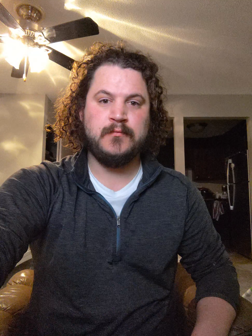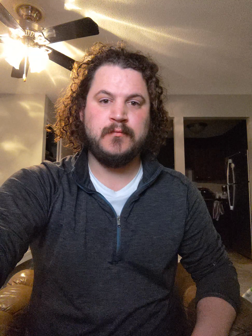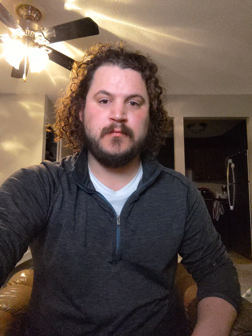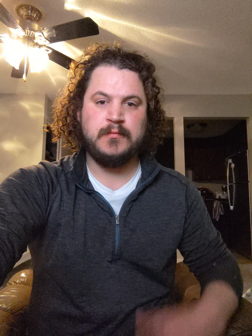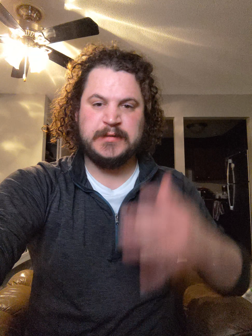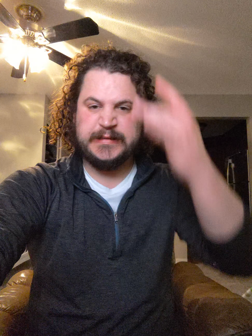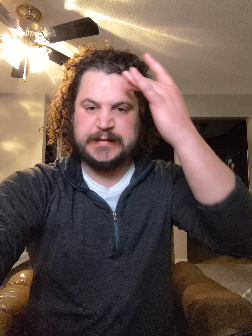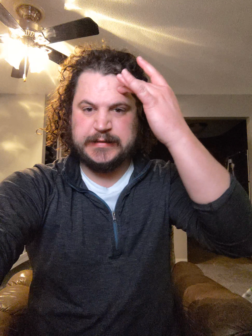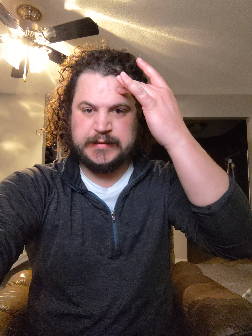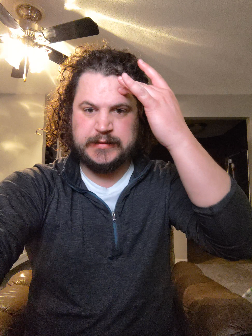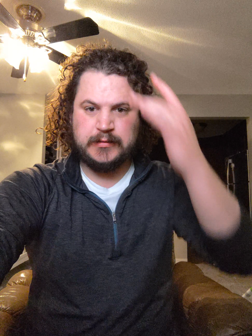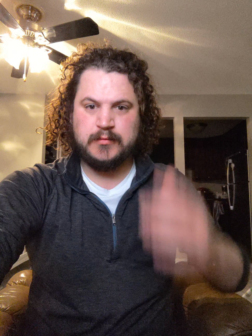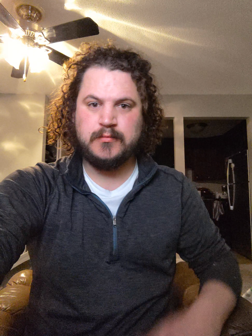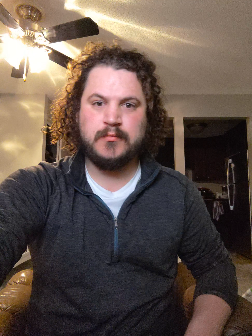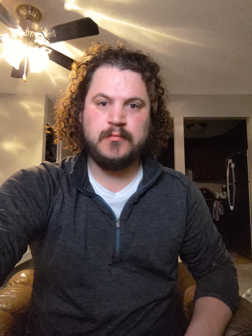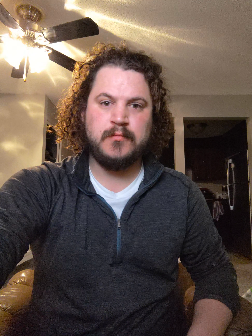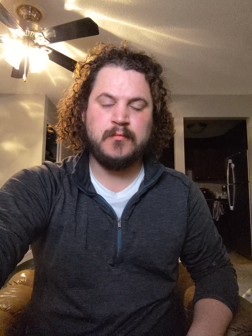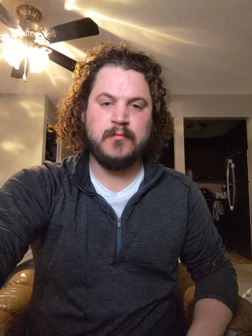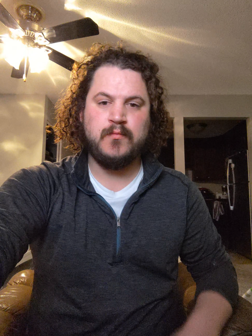sick